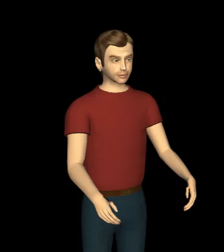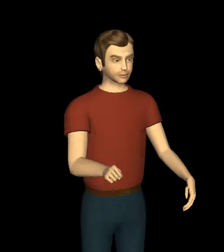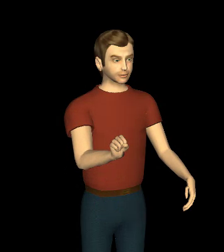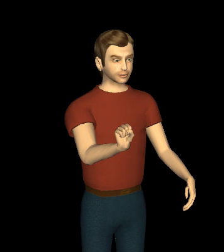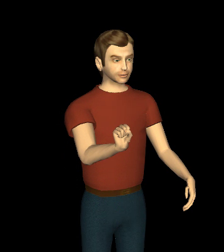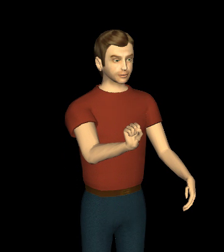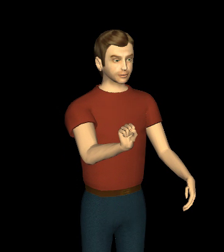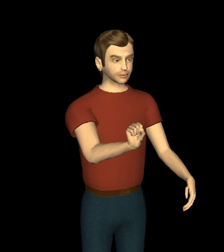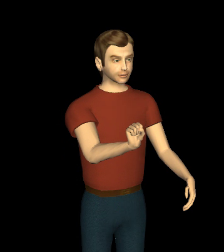أخت